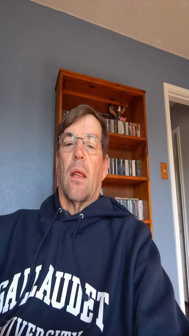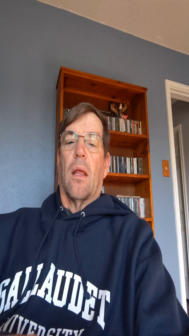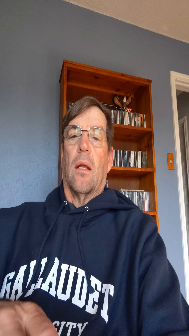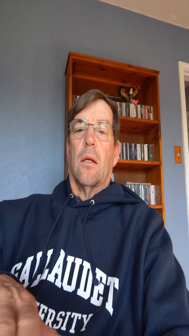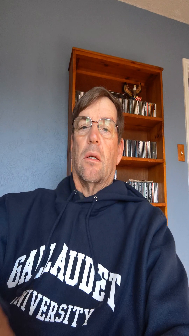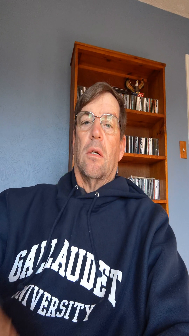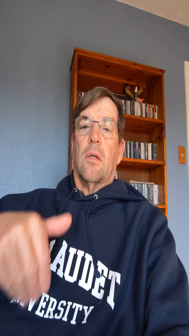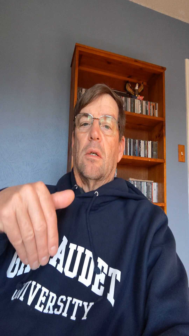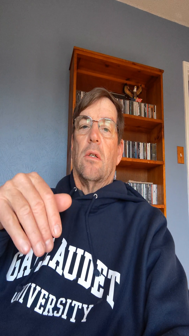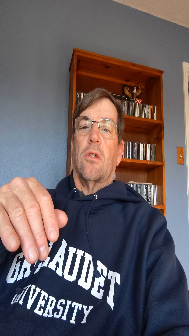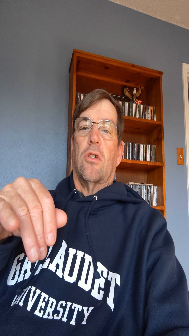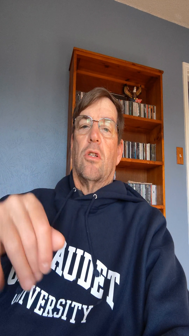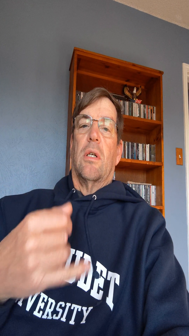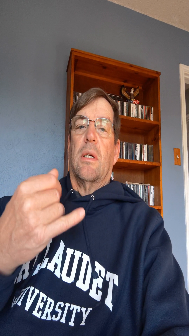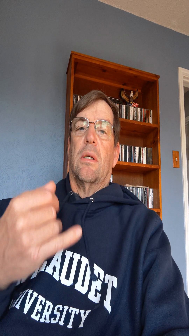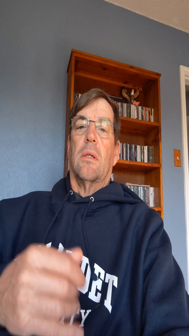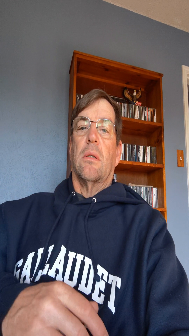jeans